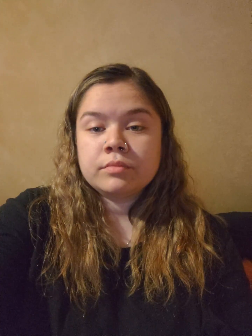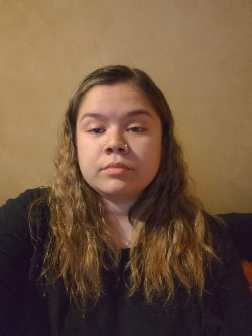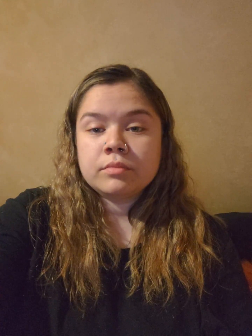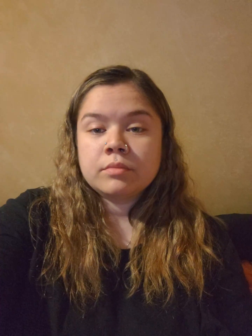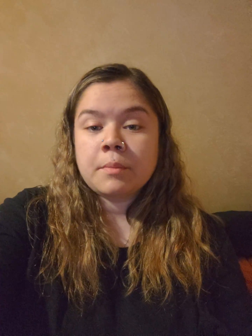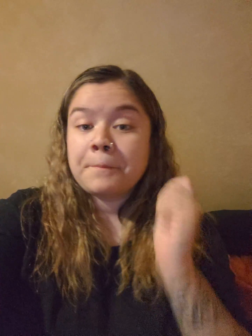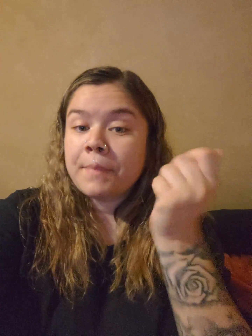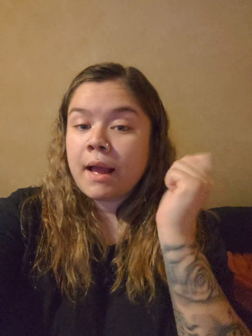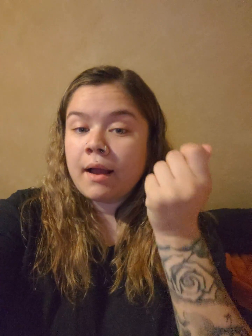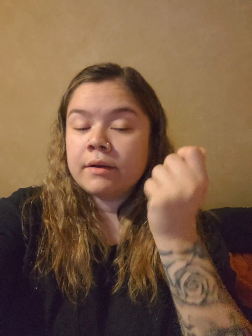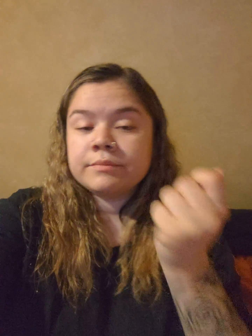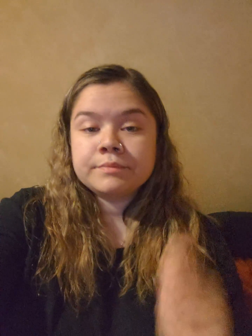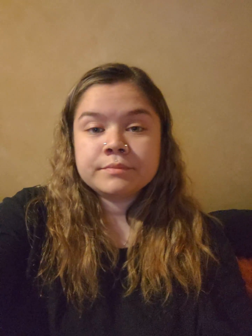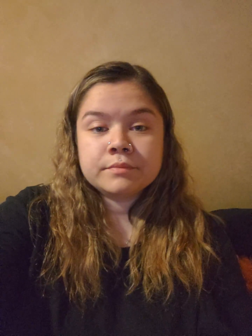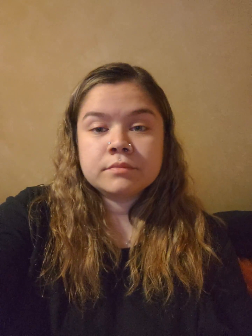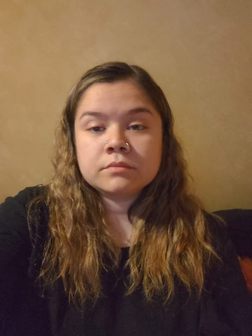bat